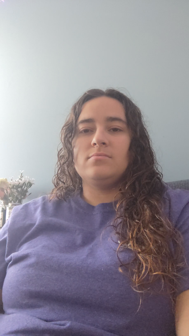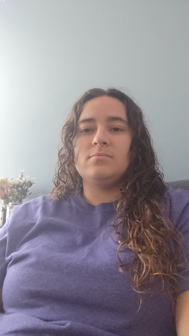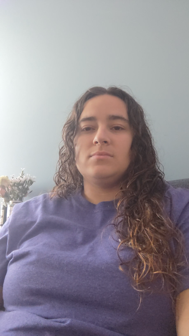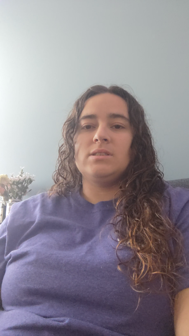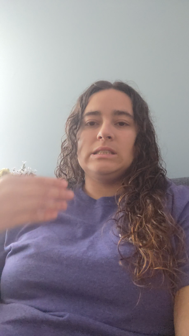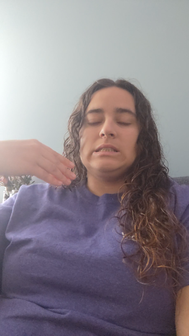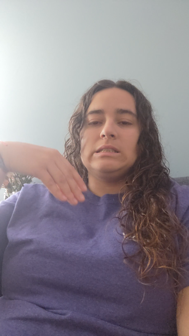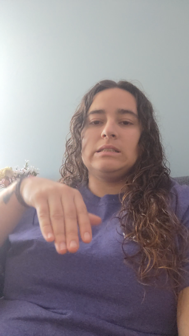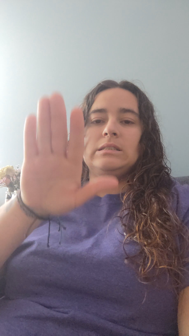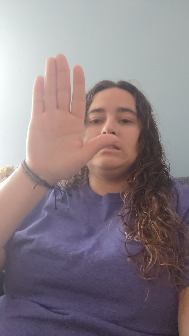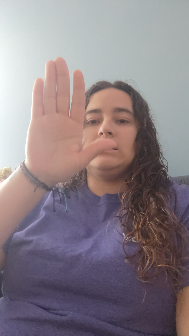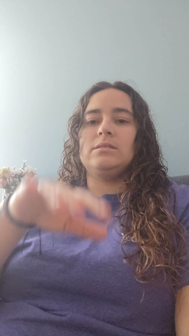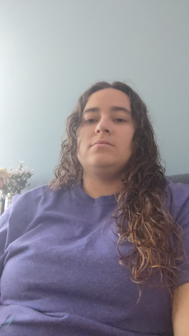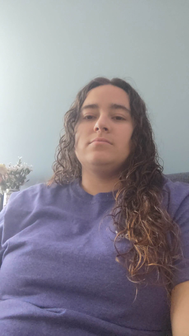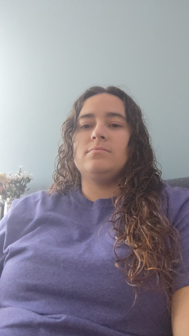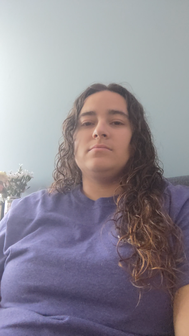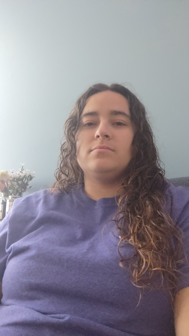enter